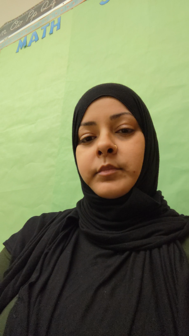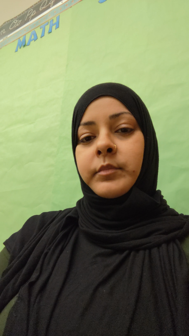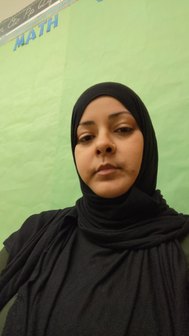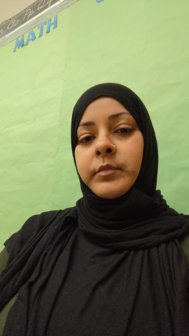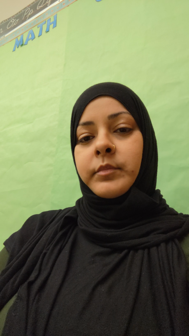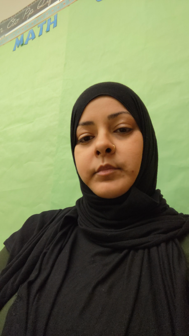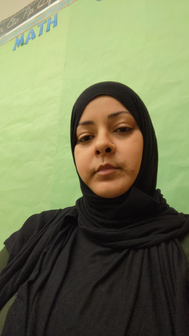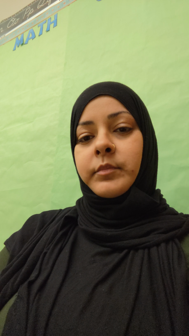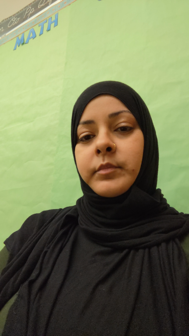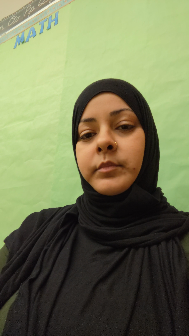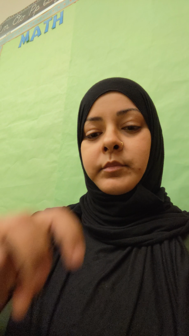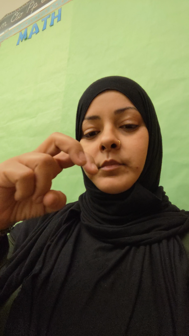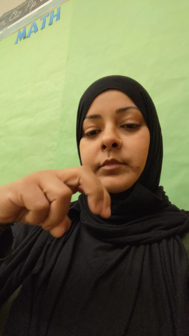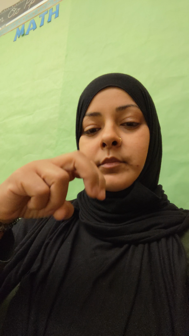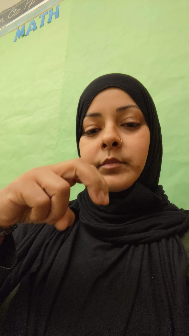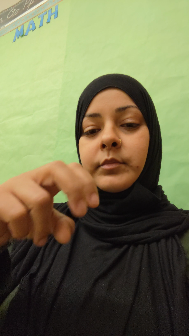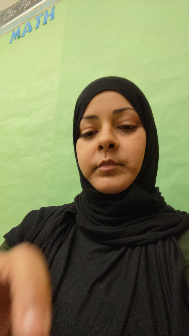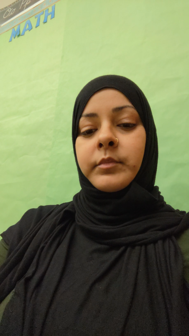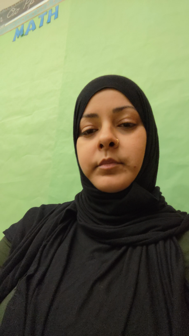potato